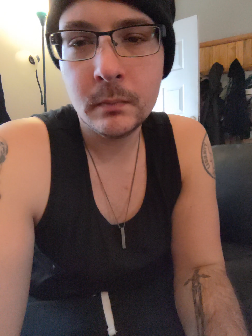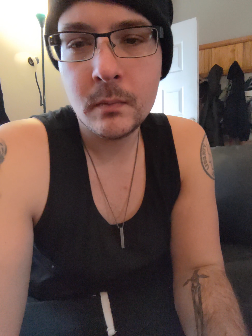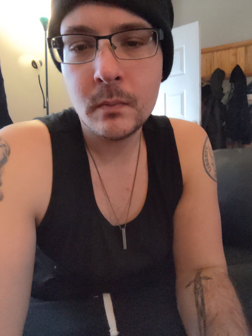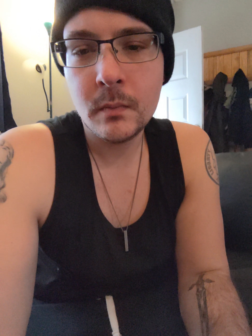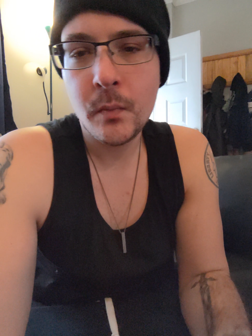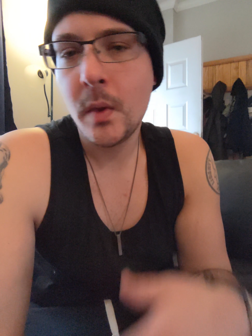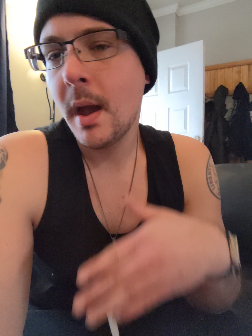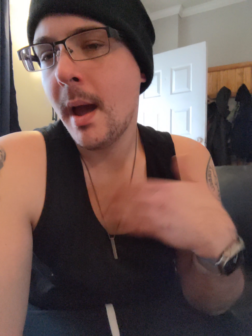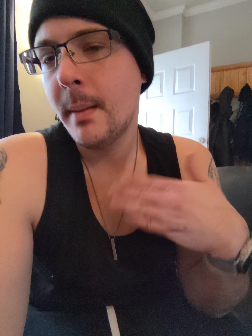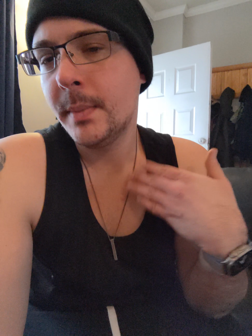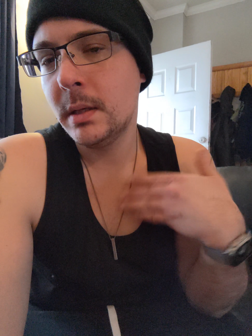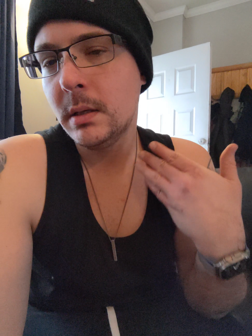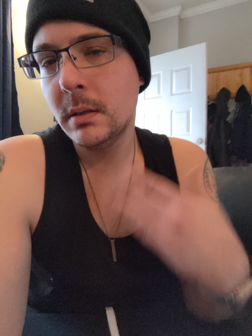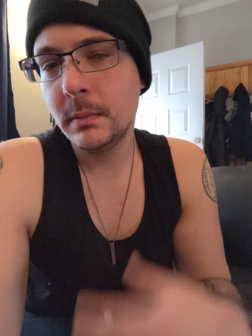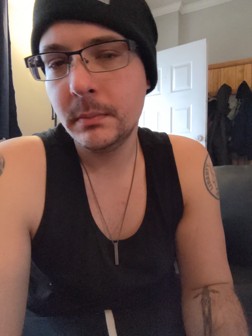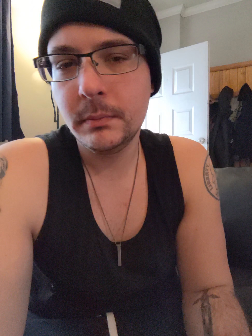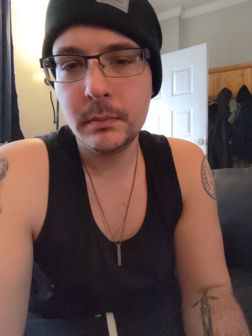happy